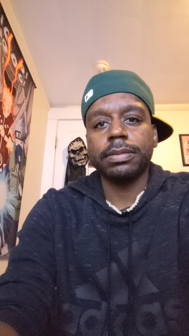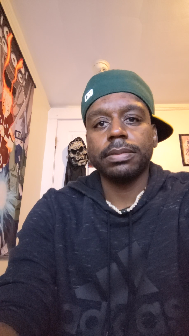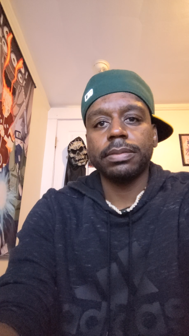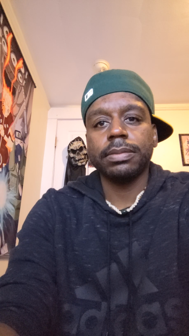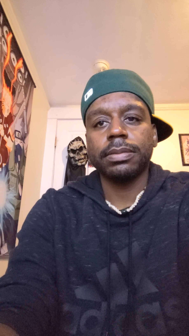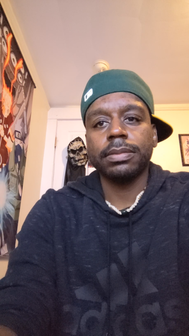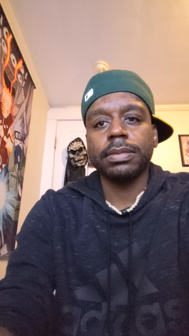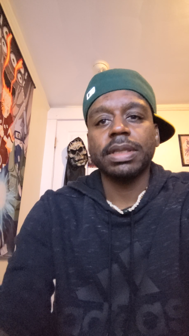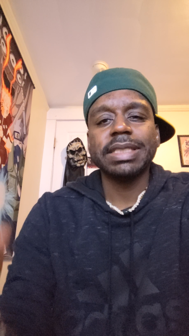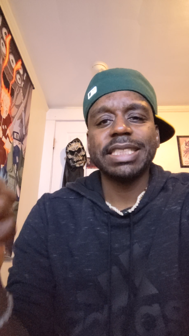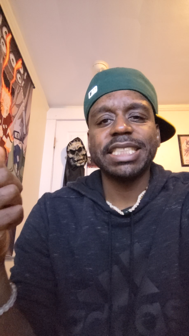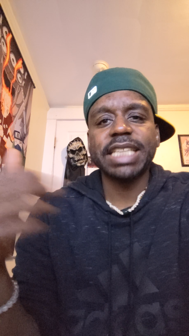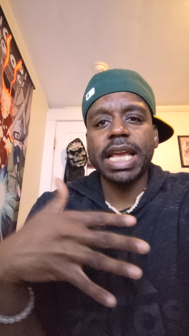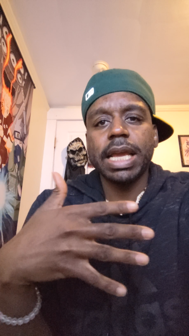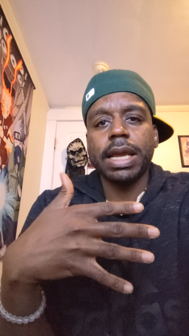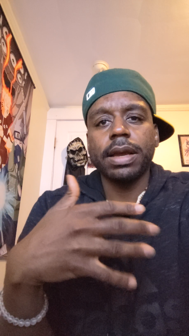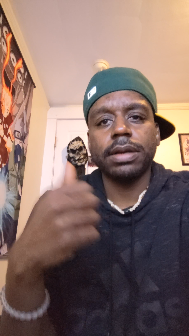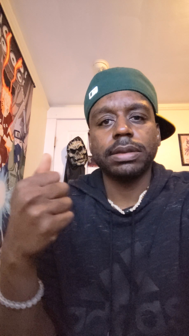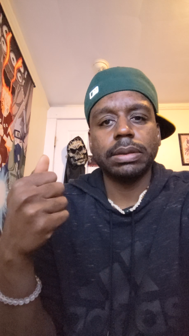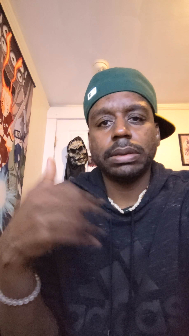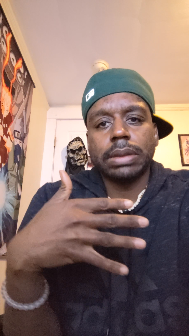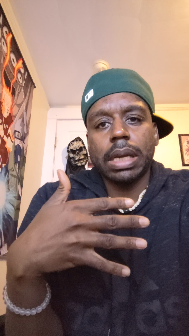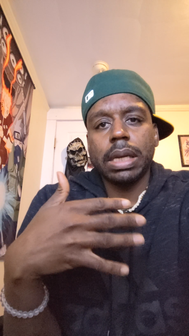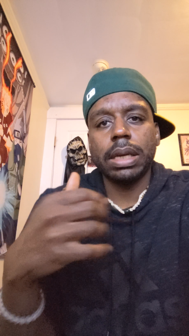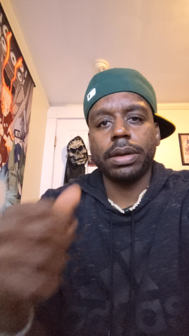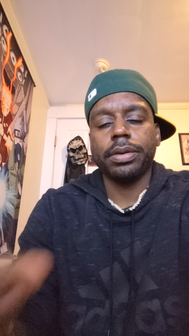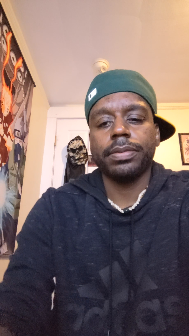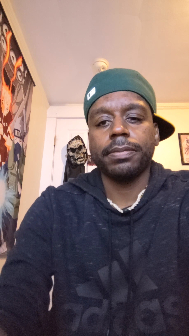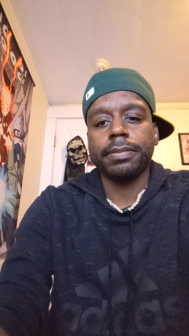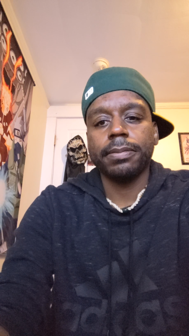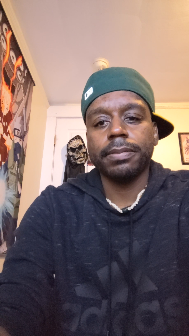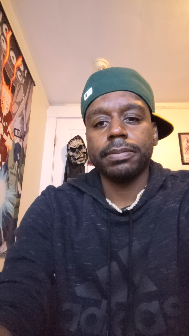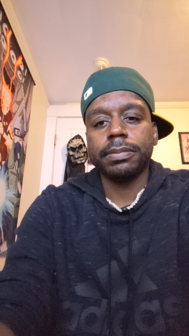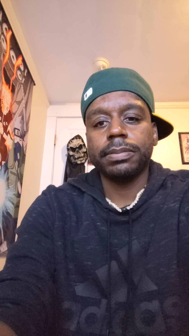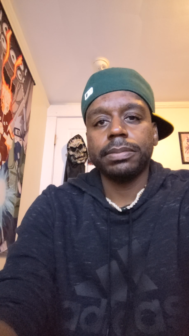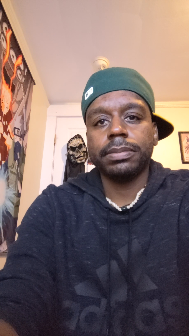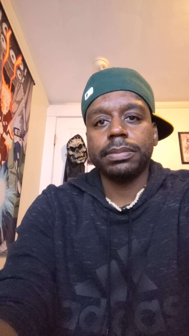scared